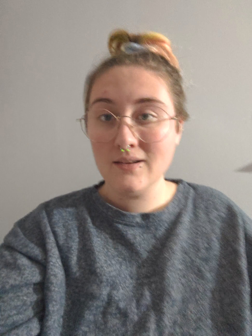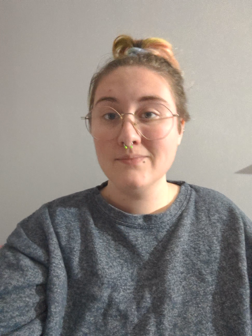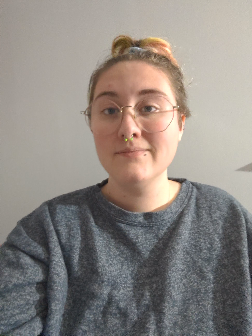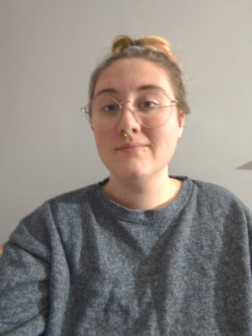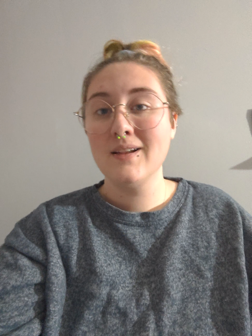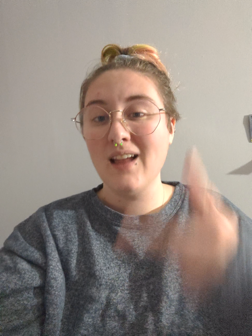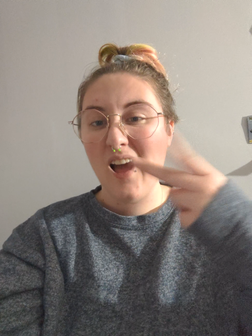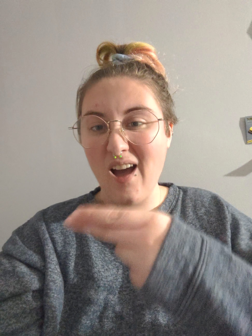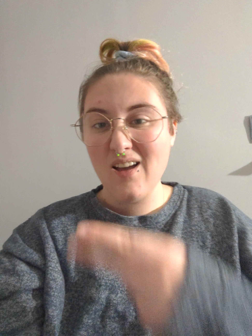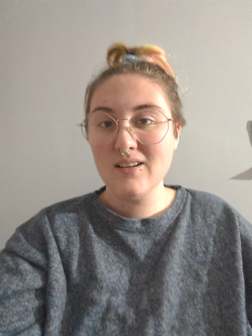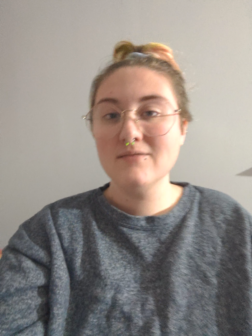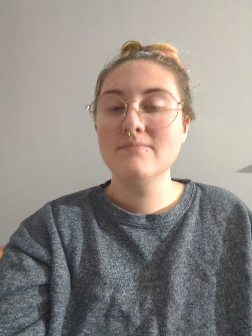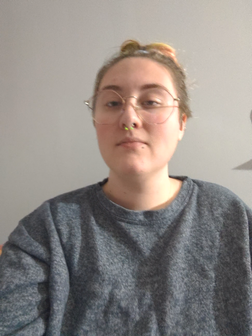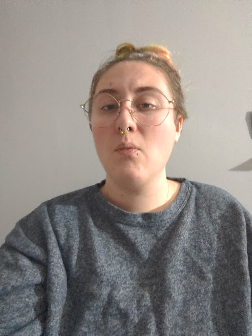cut